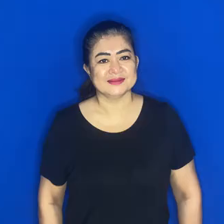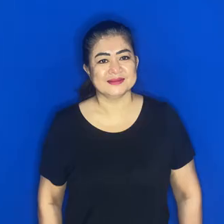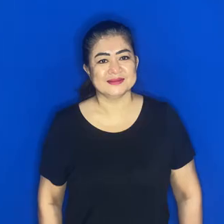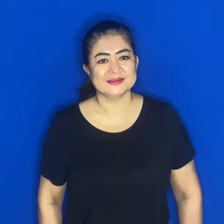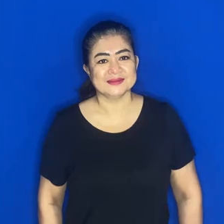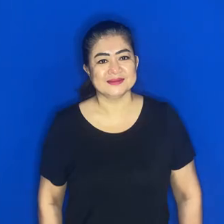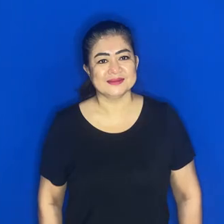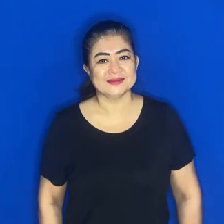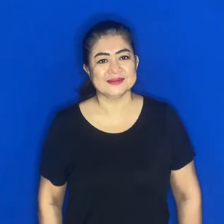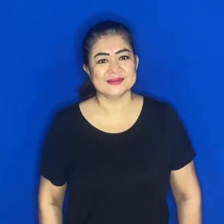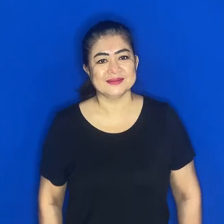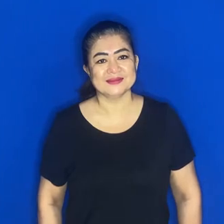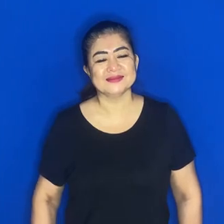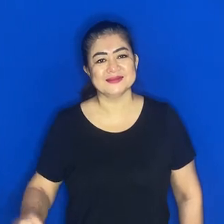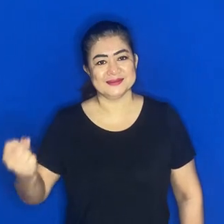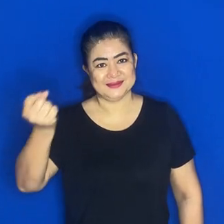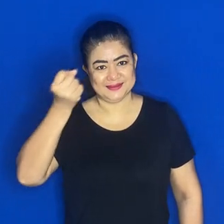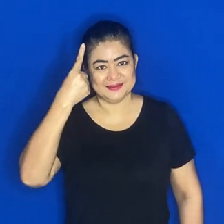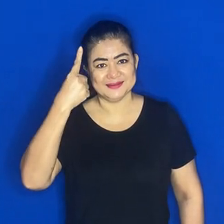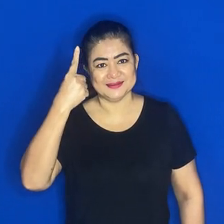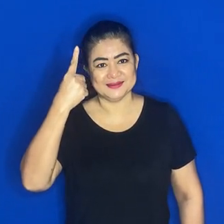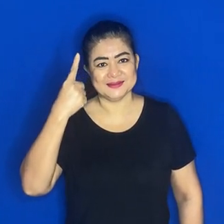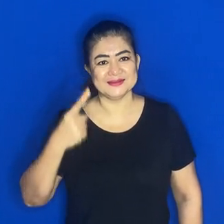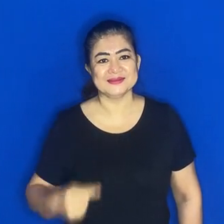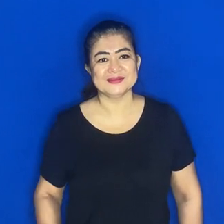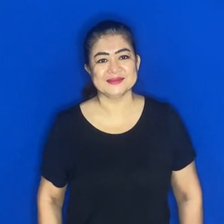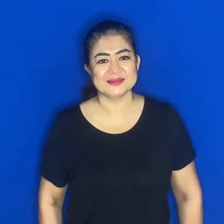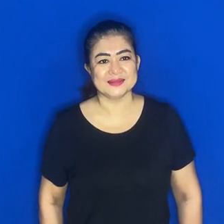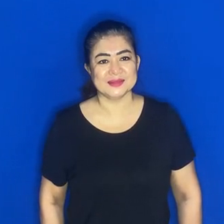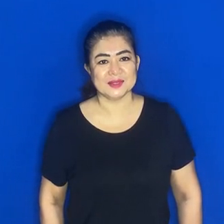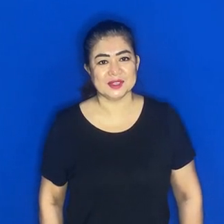understand